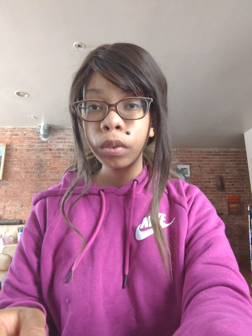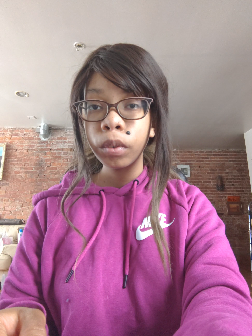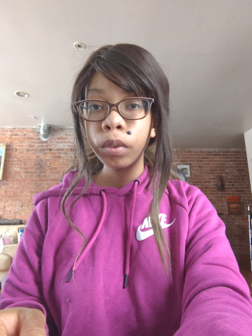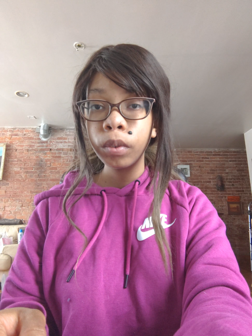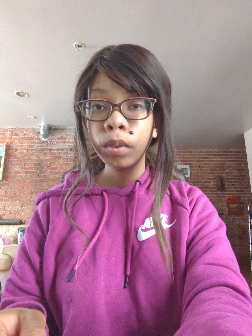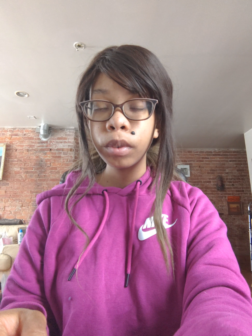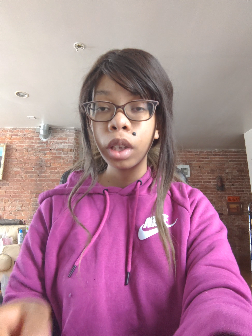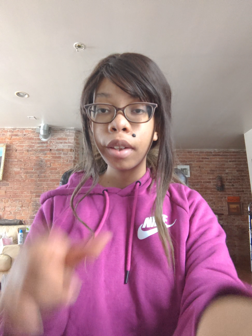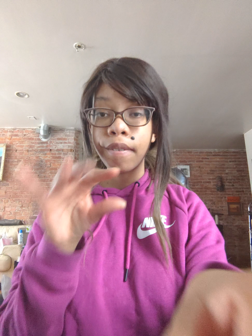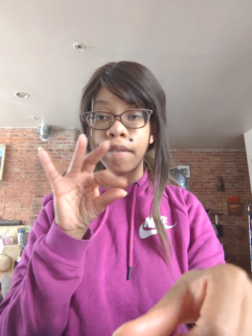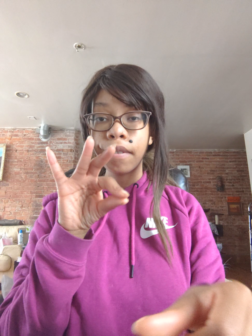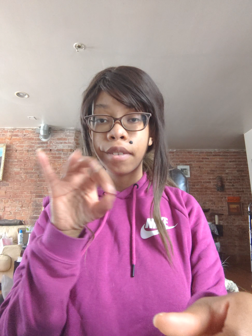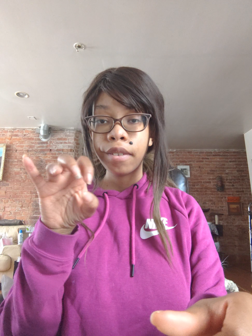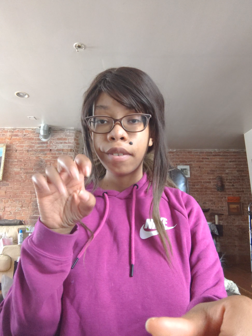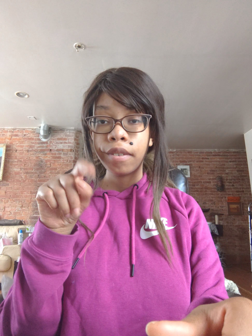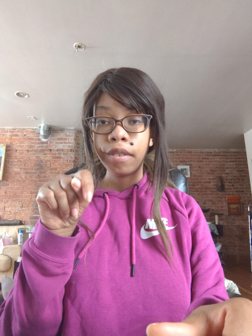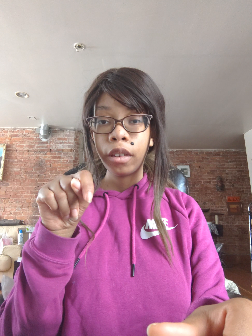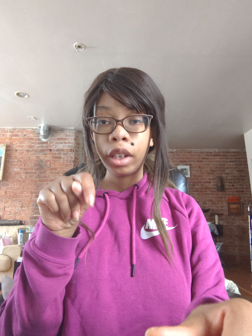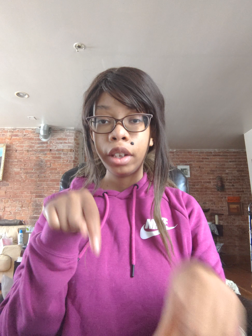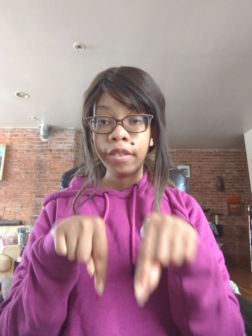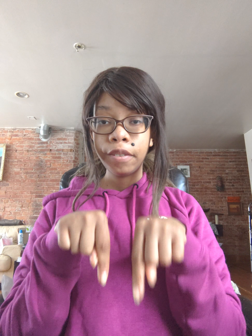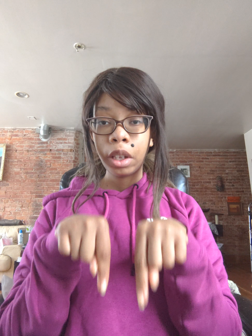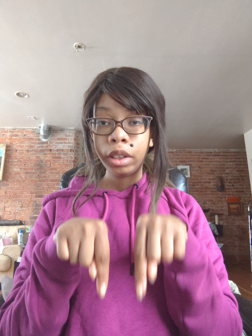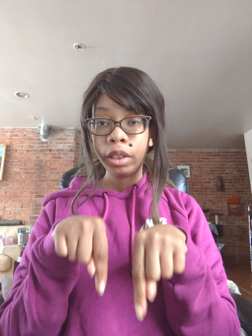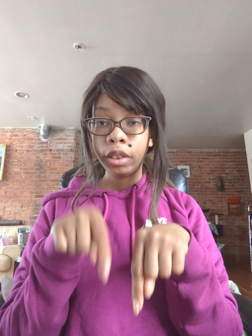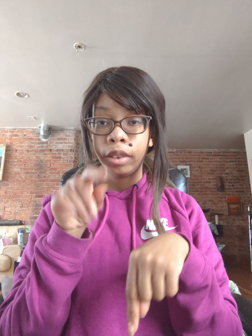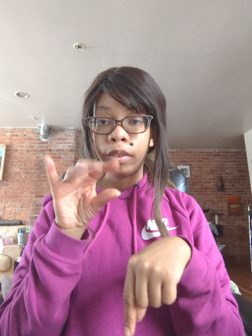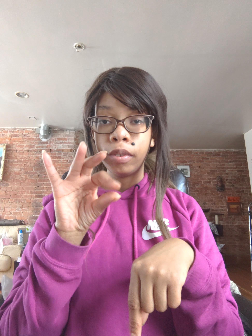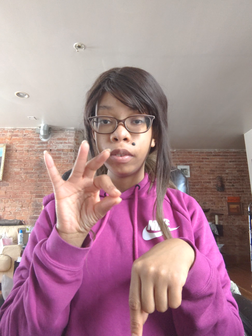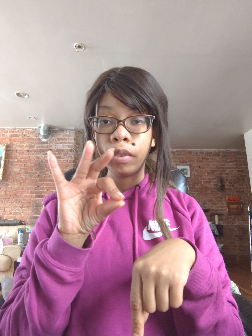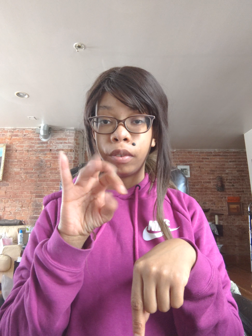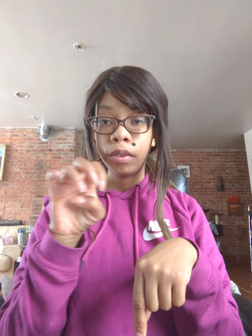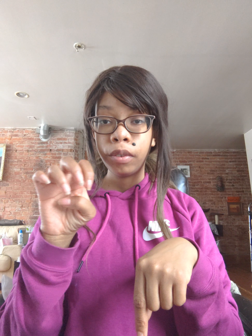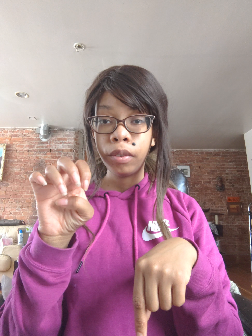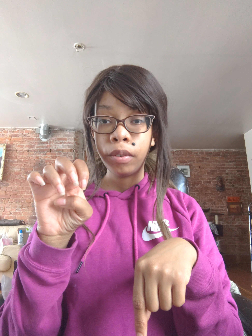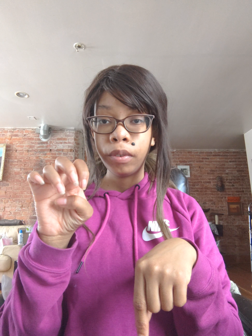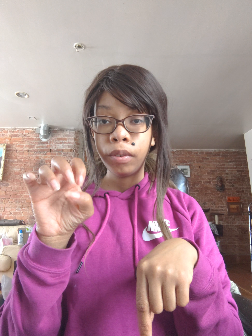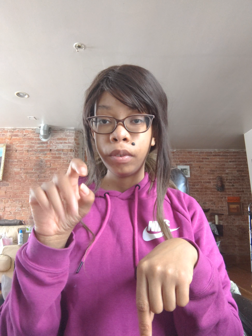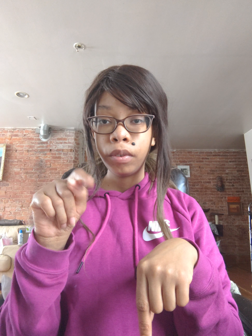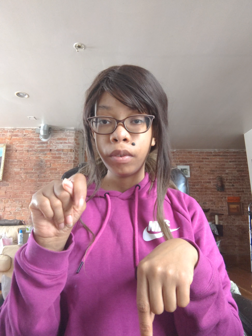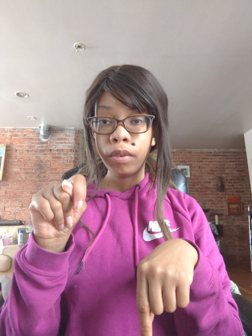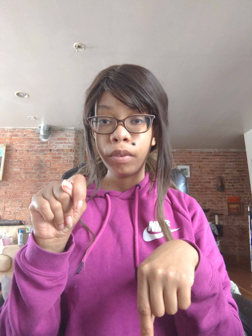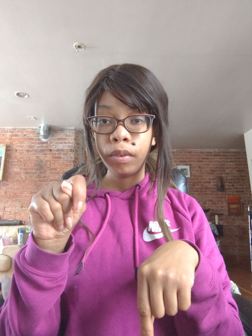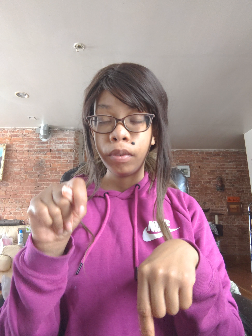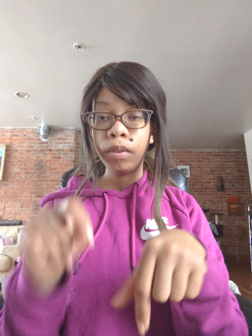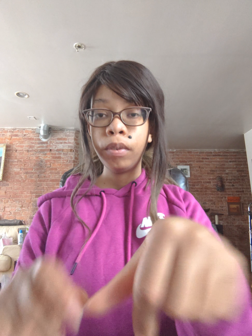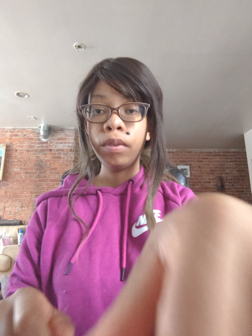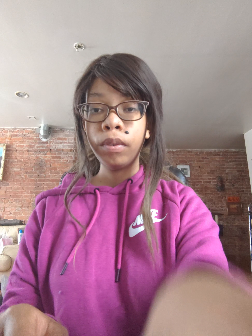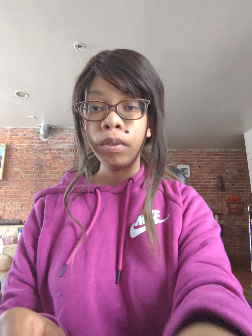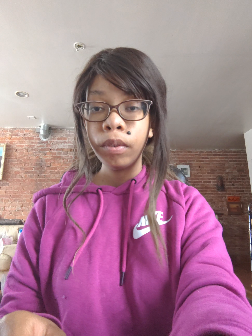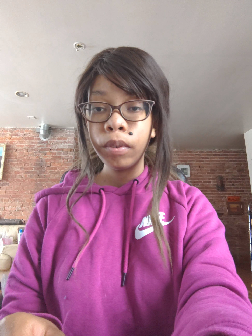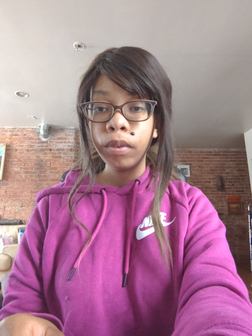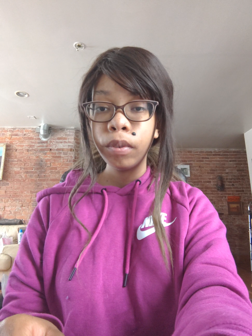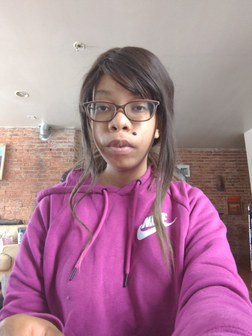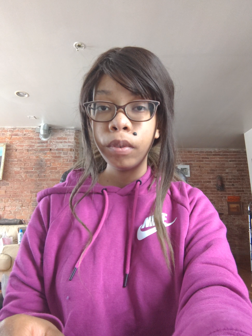feet